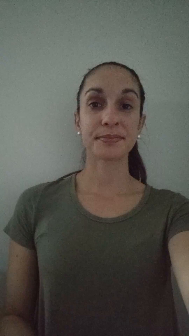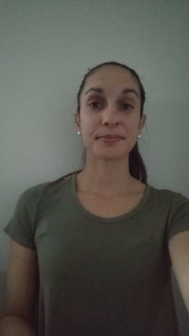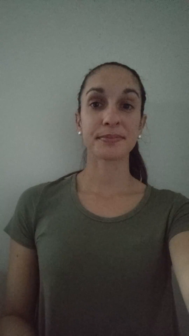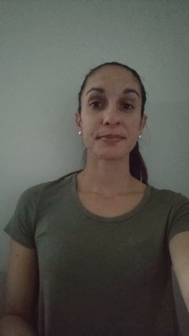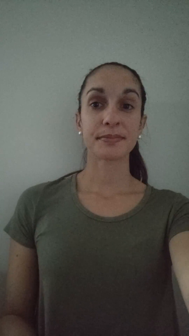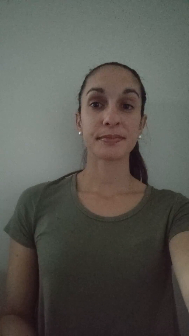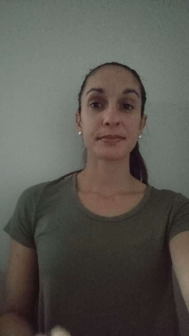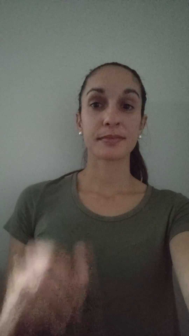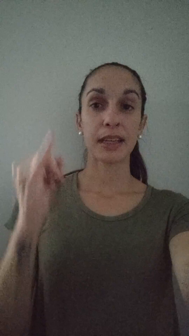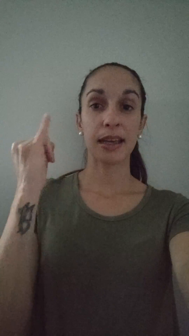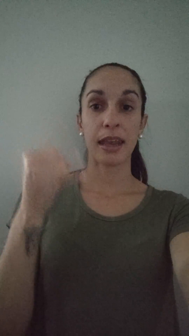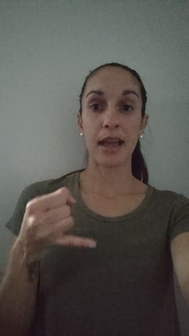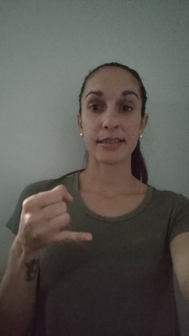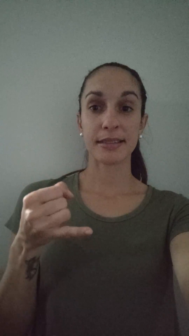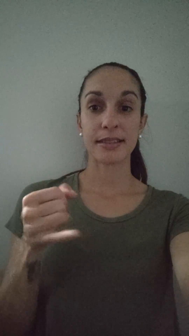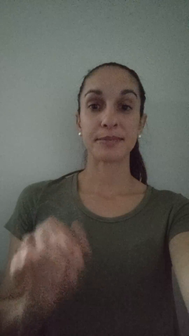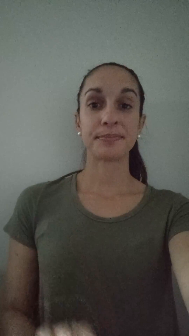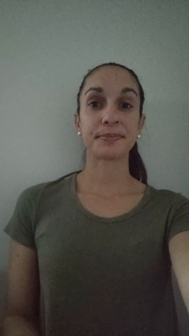last